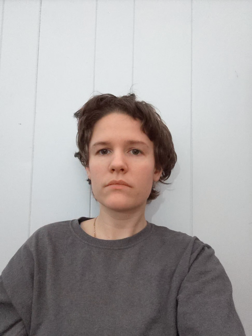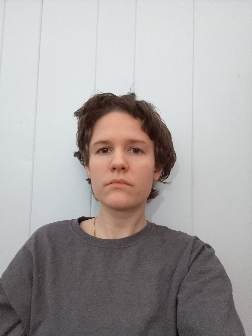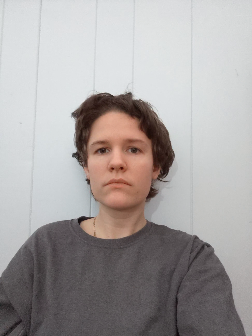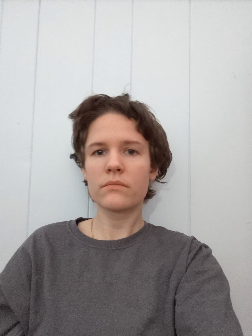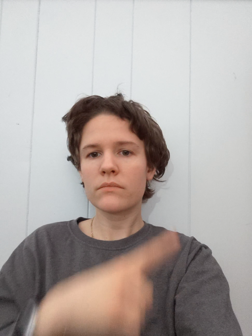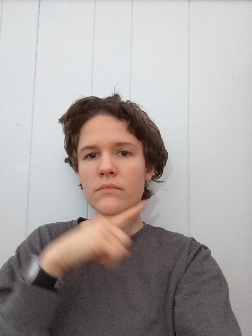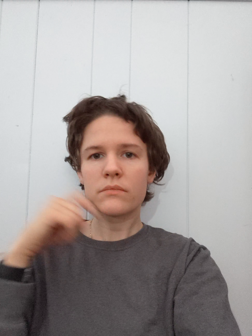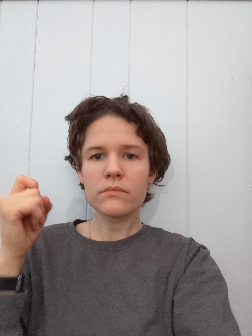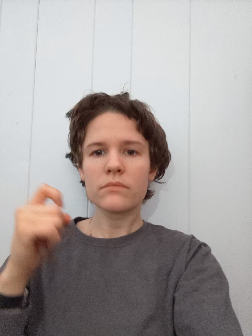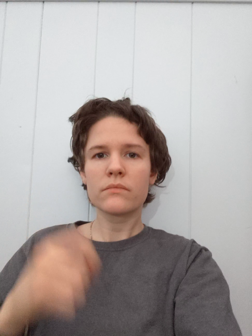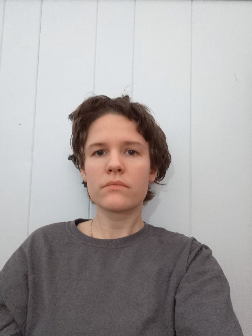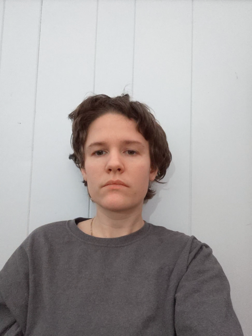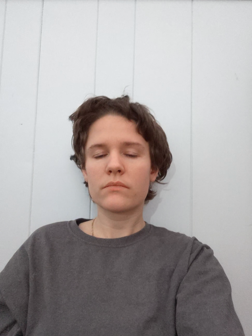dry